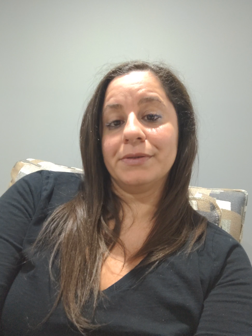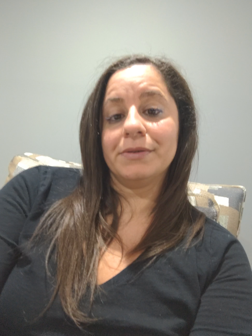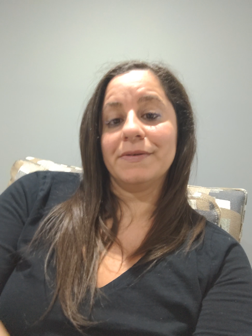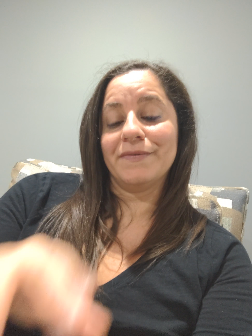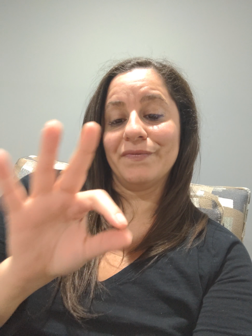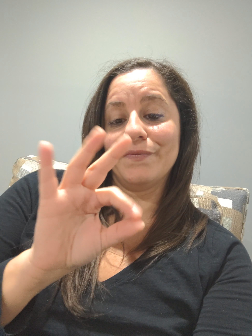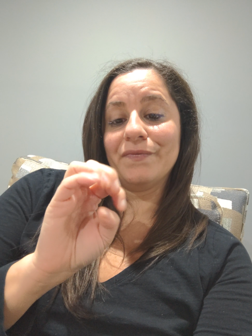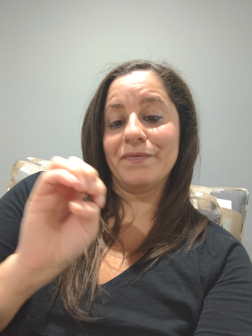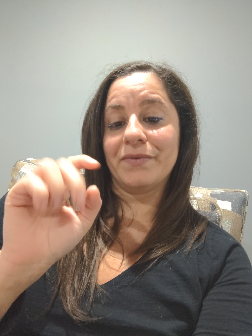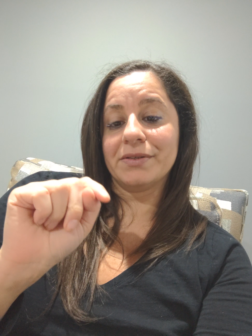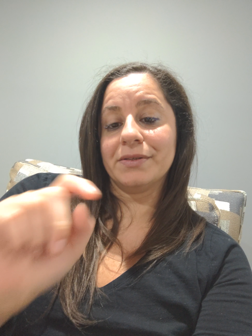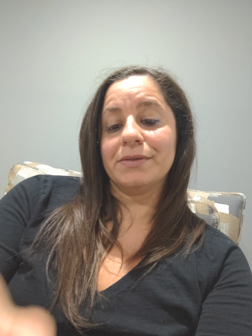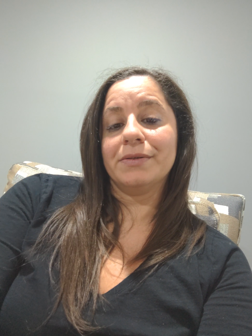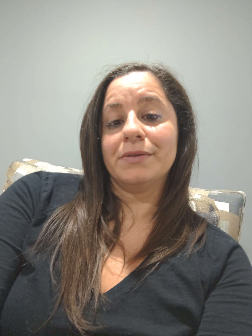feet